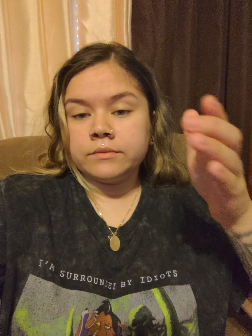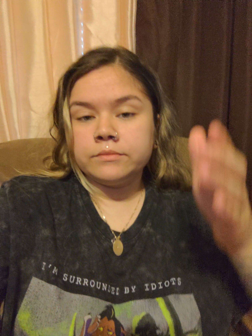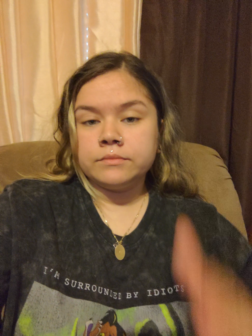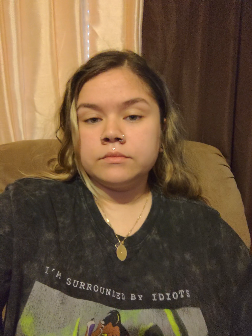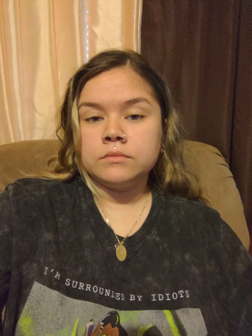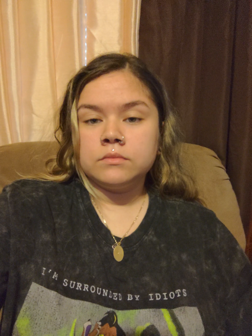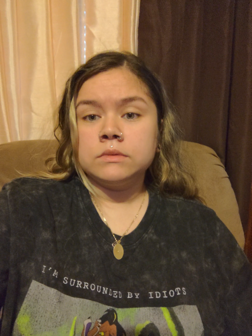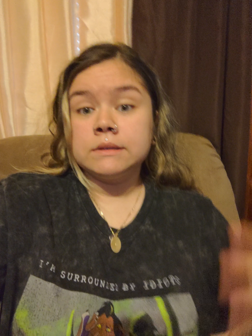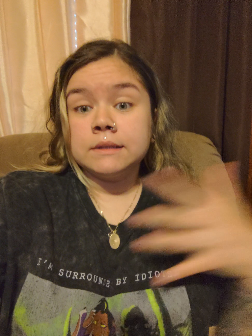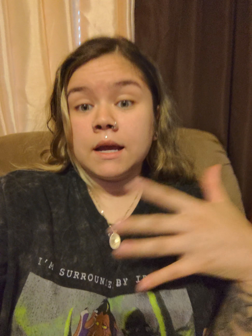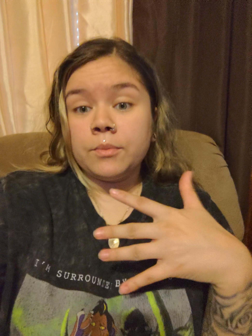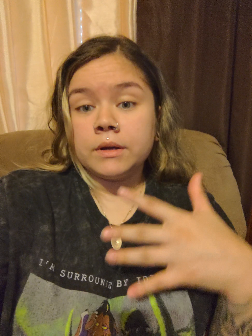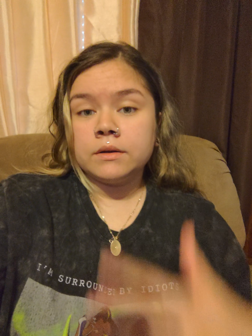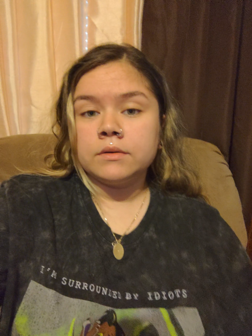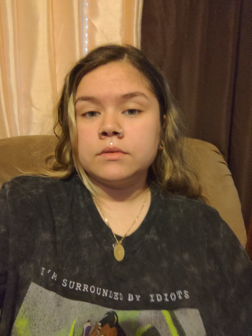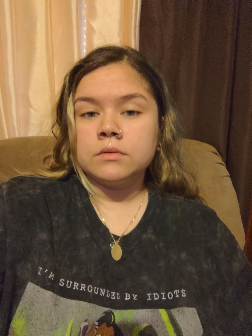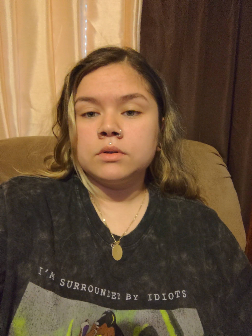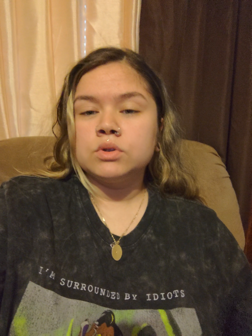scared